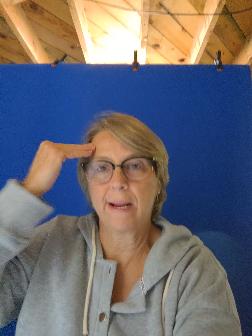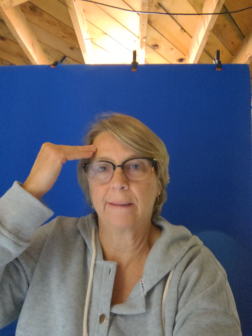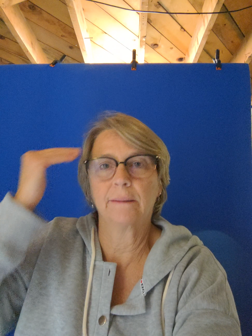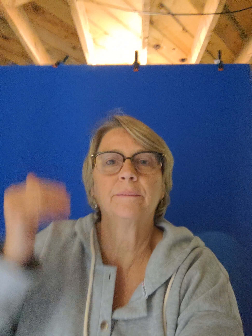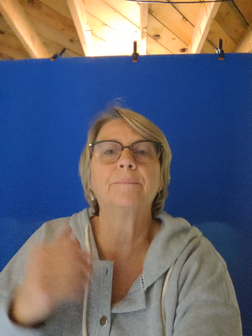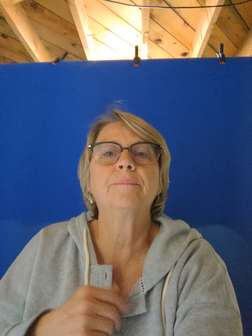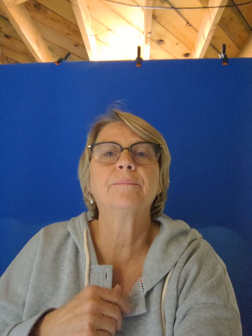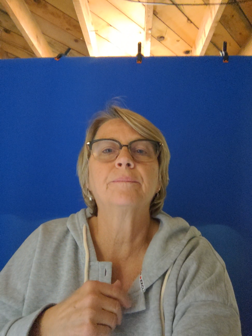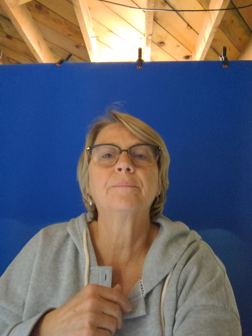head